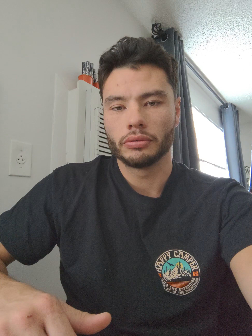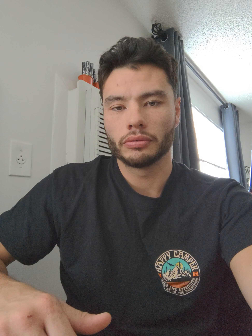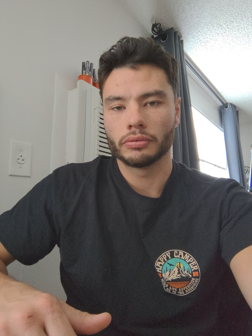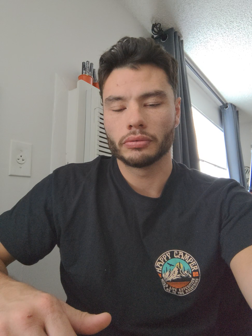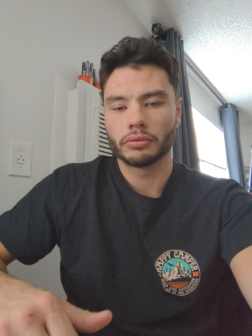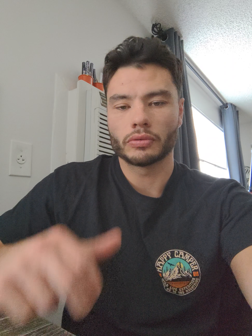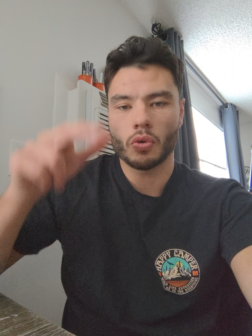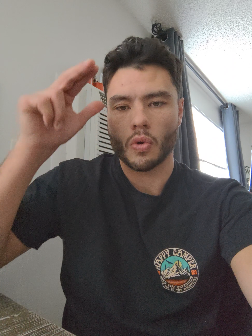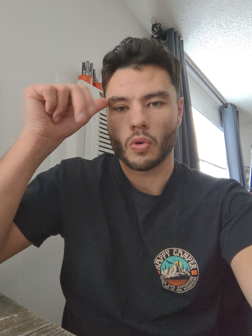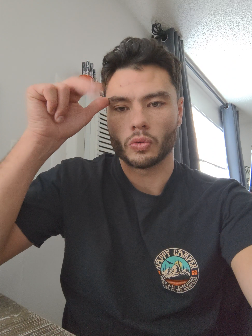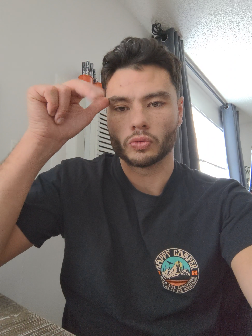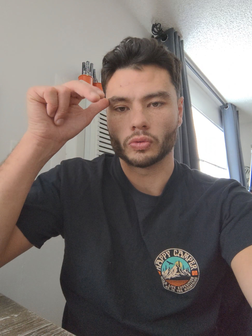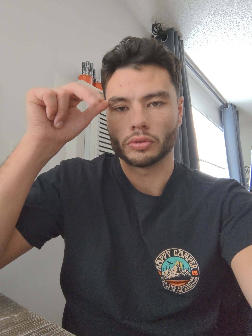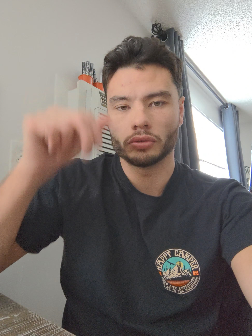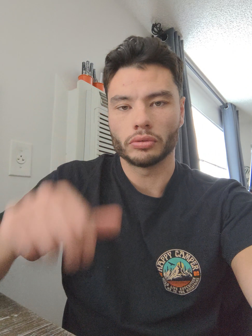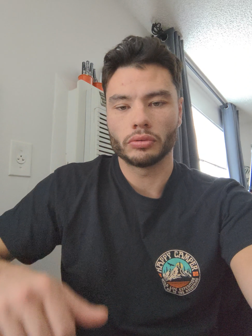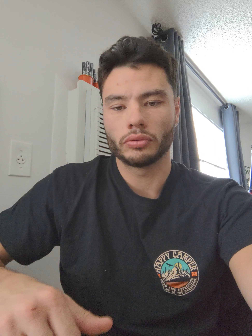horse